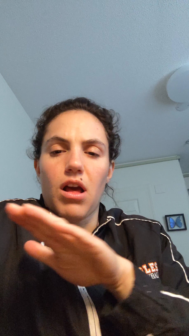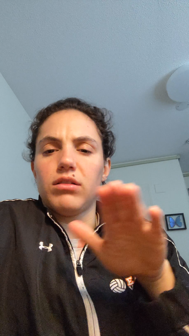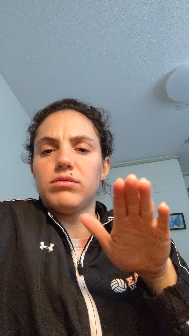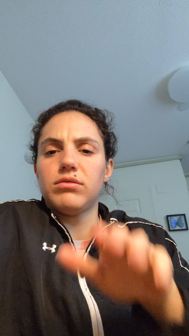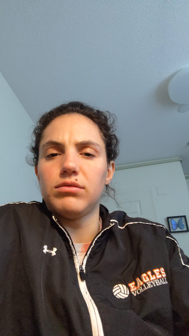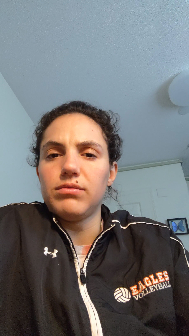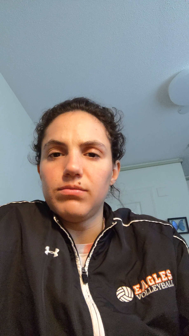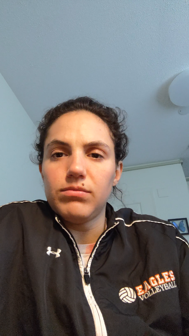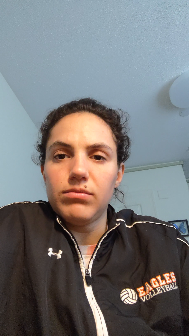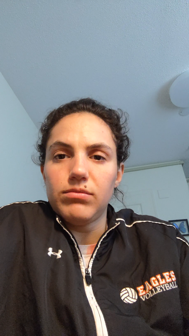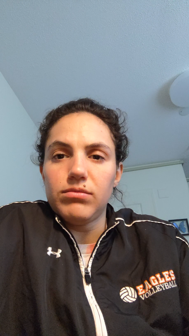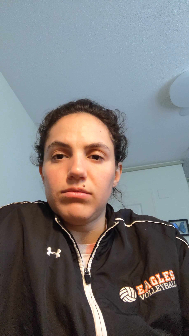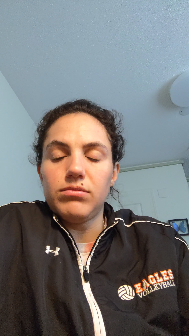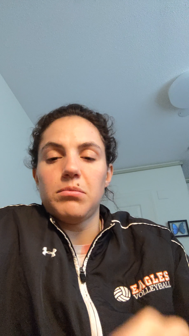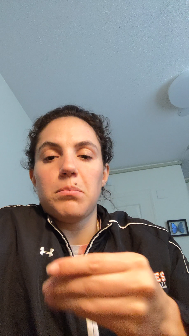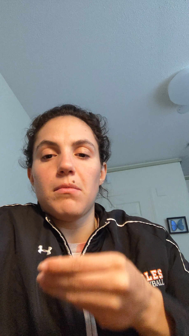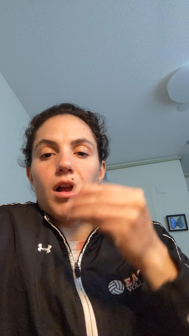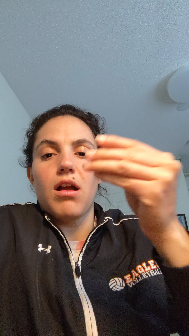buy